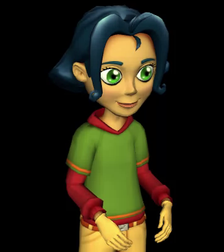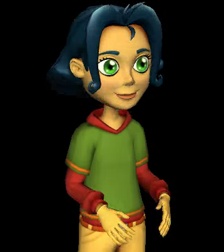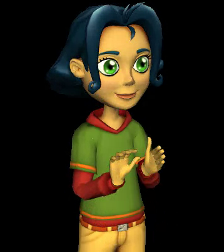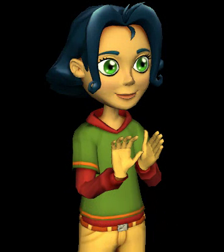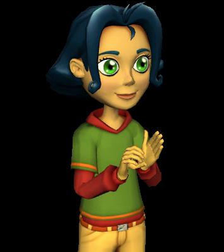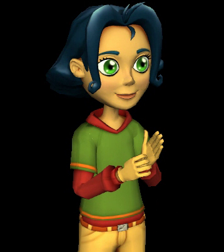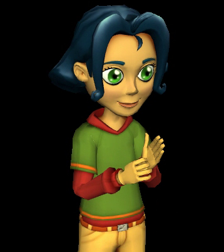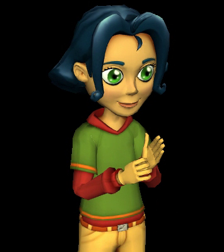طماطم